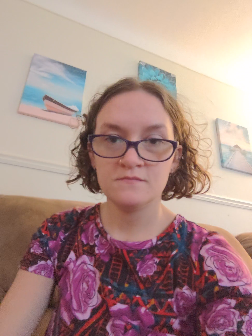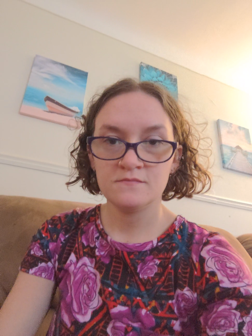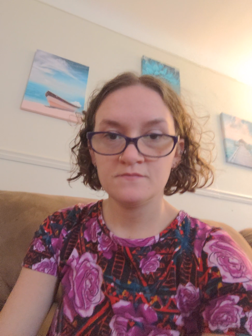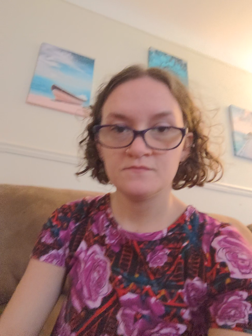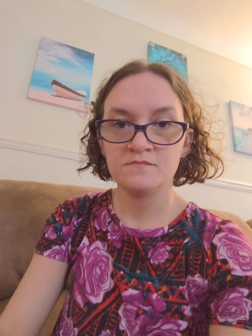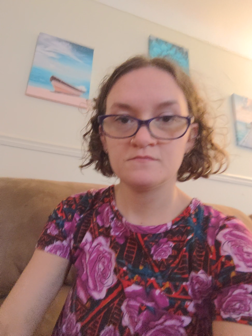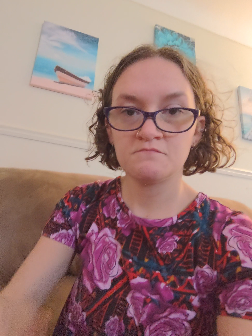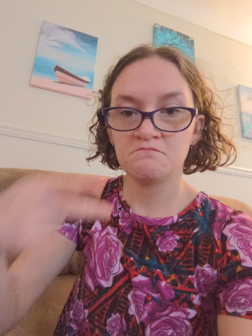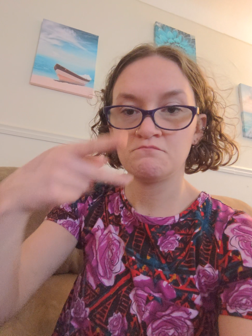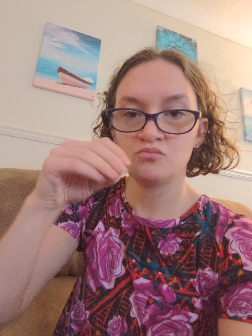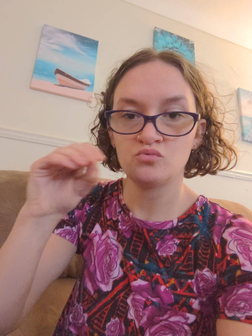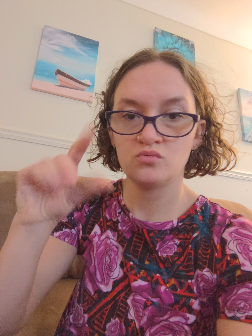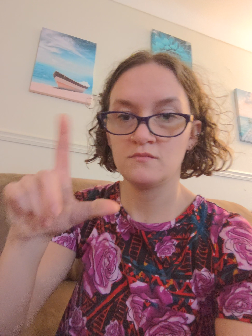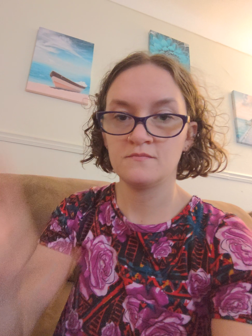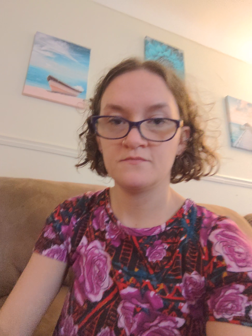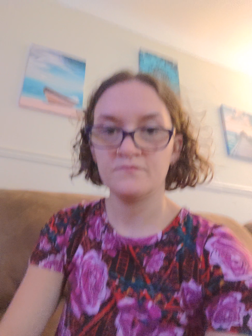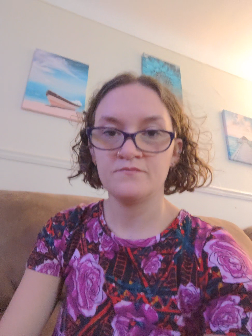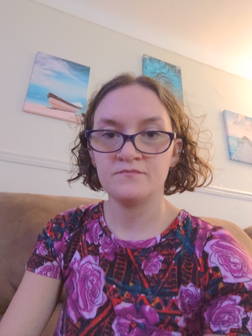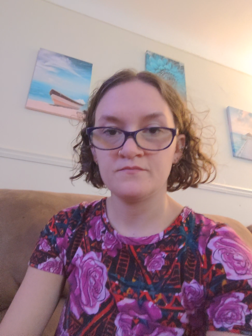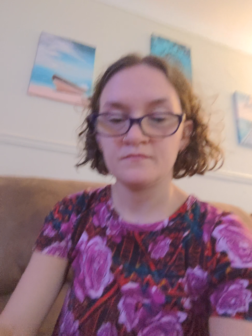pool